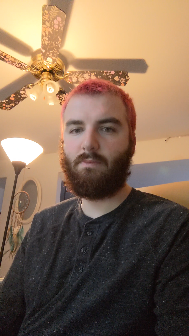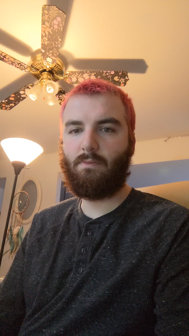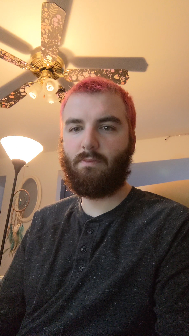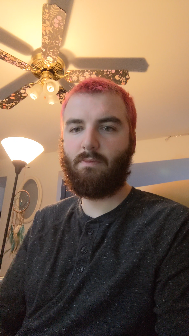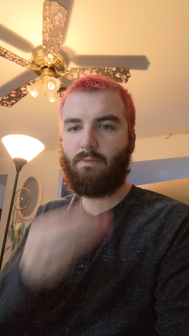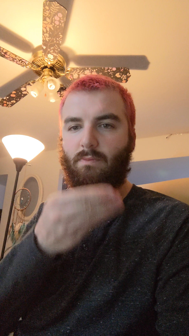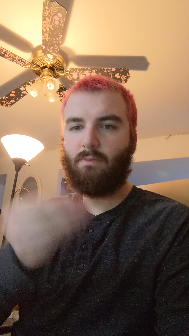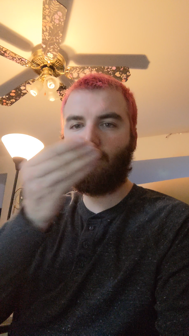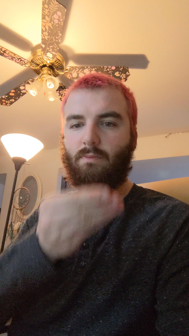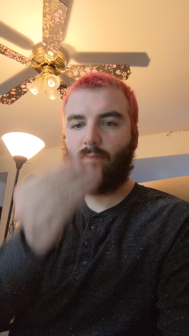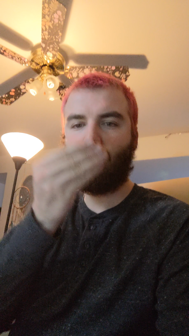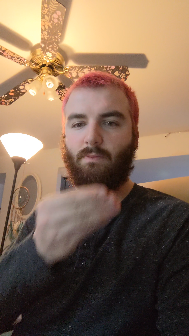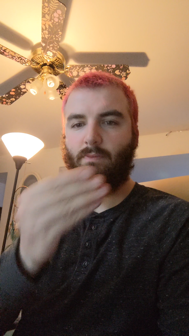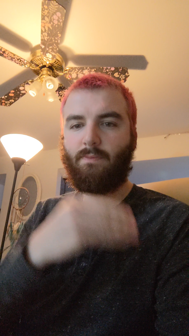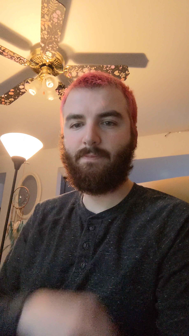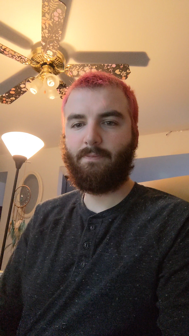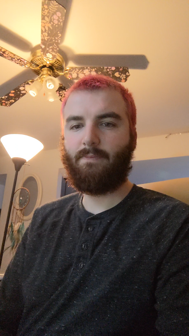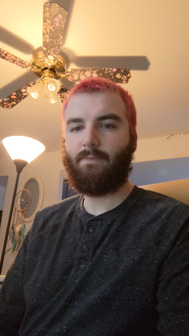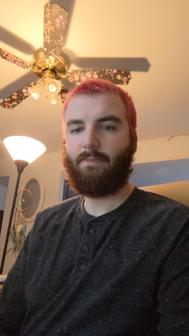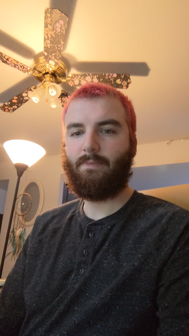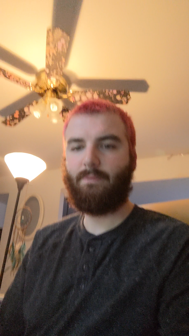shopping